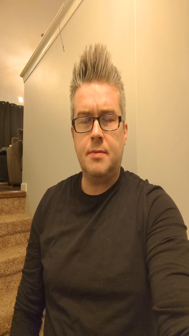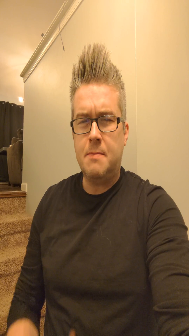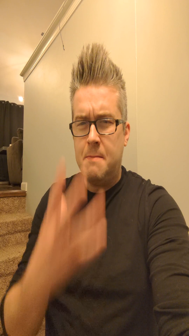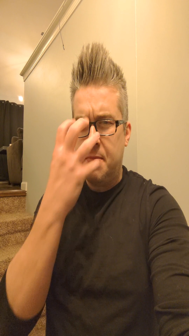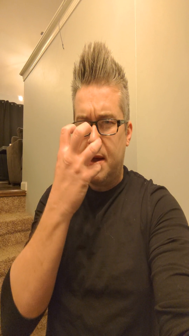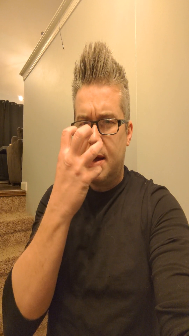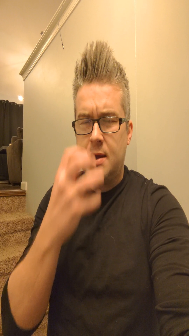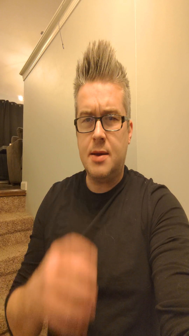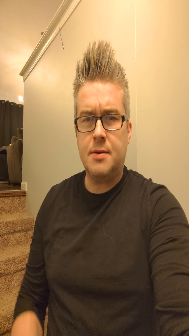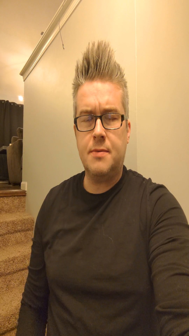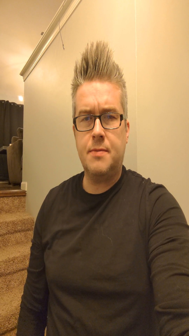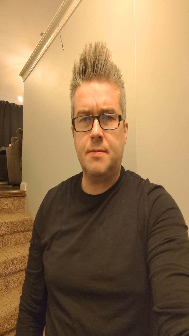mad